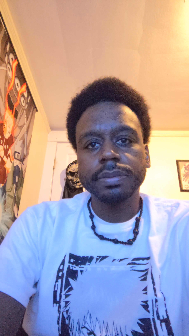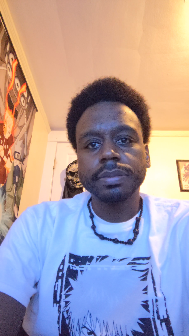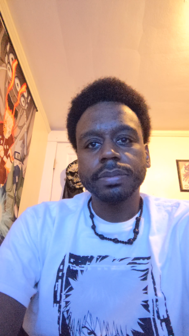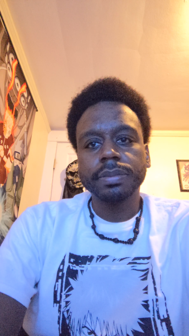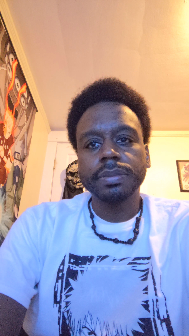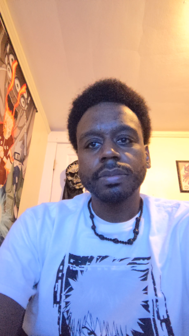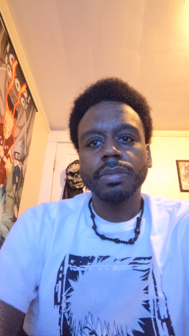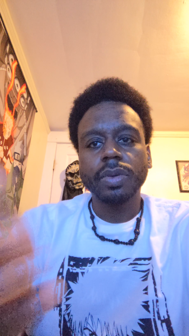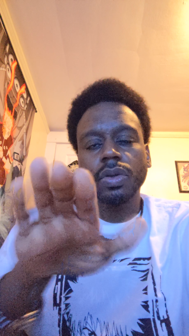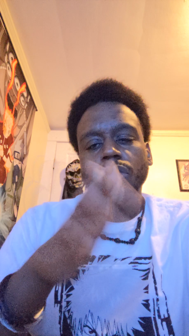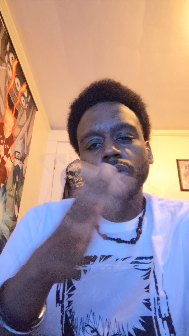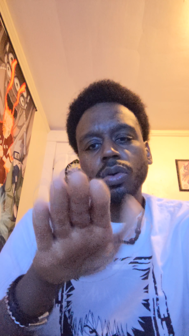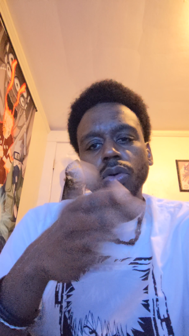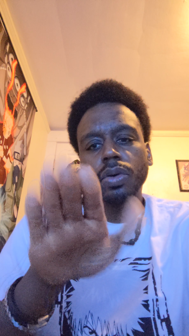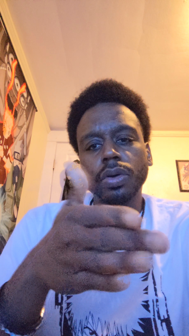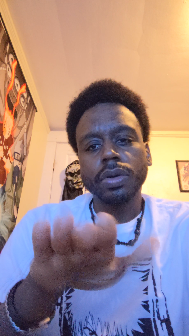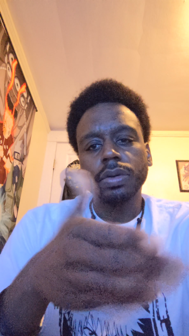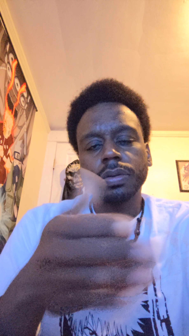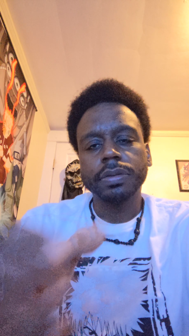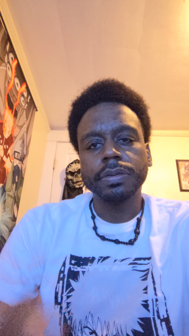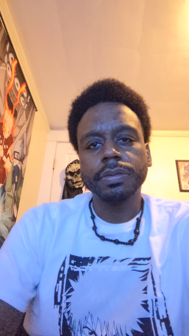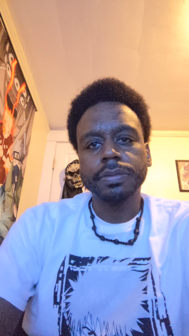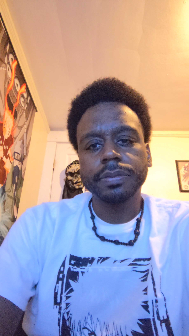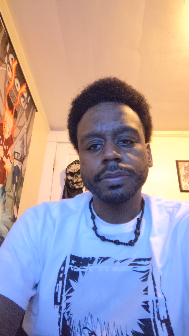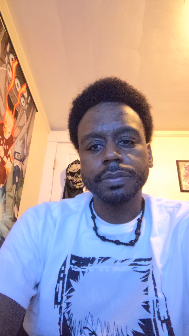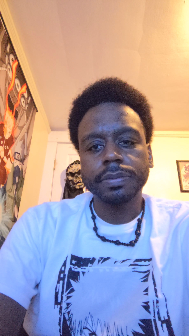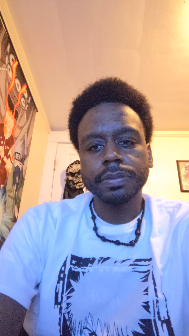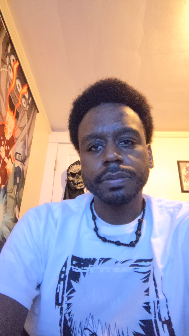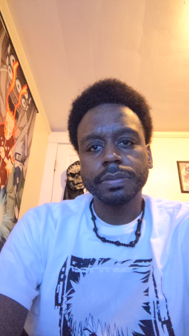cook